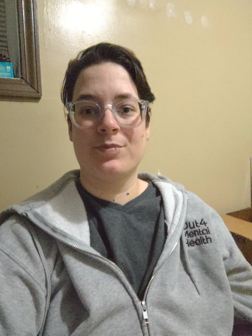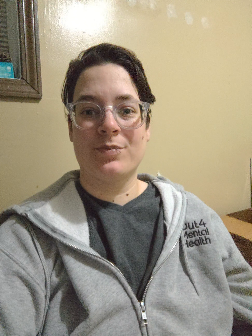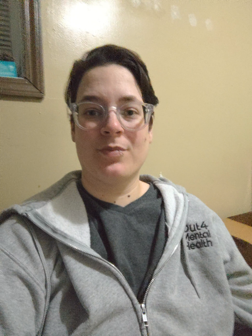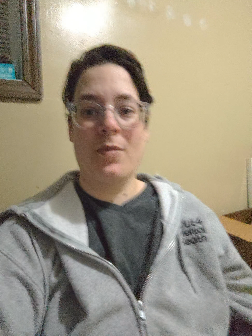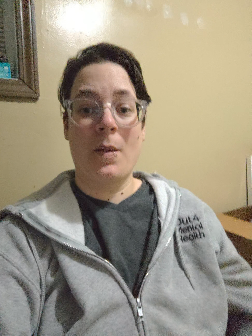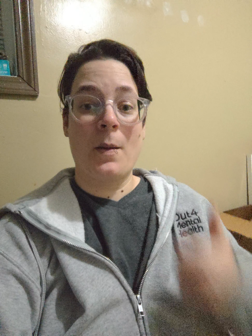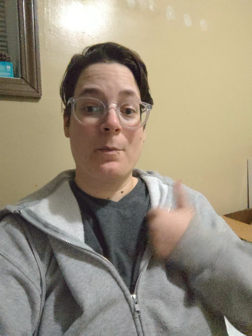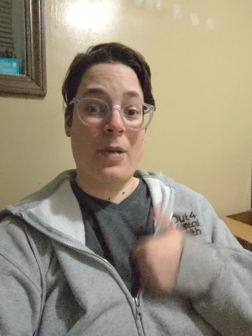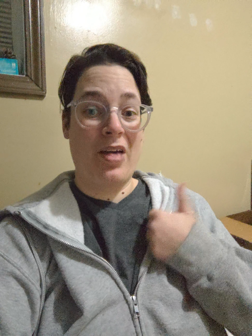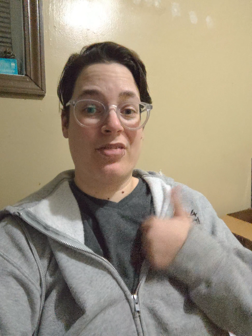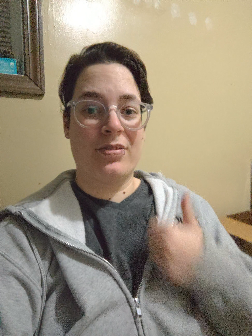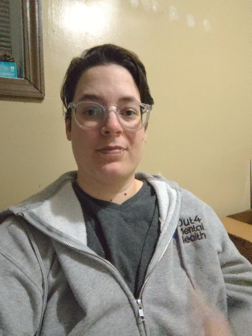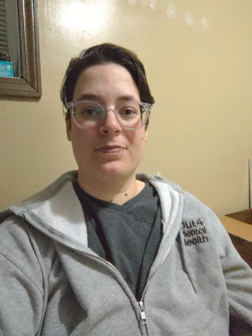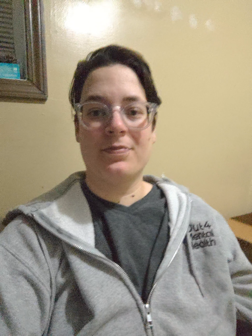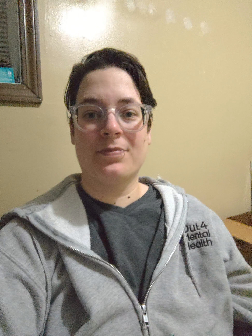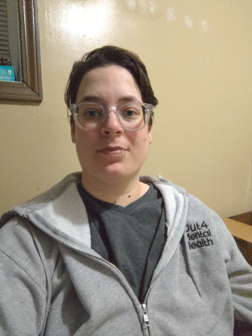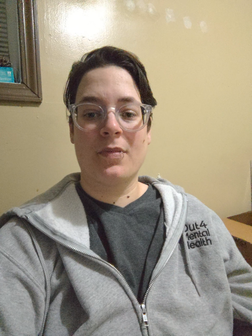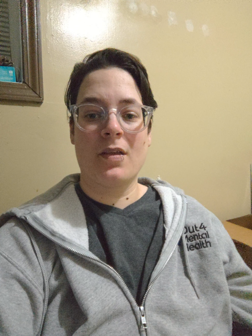bath